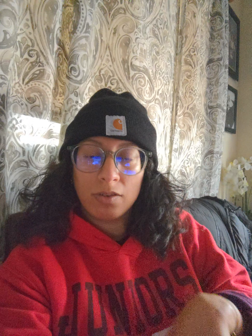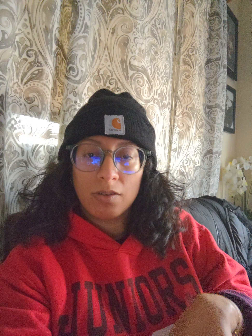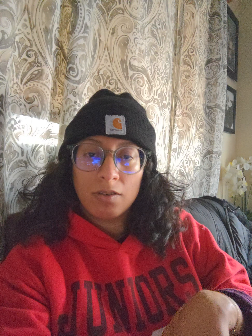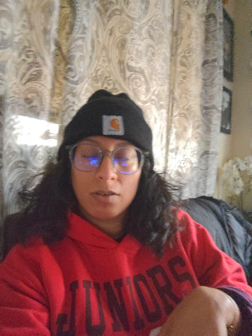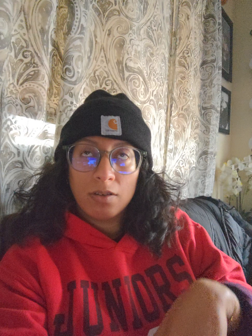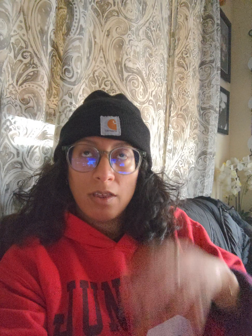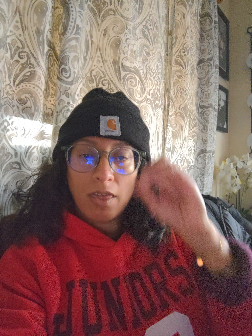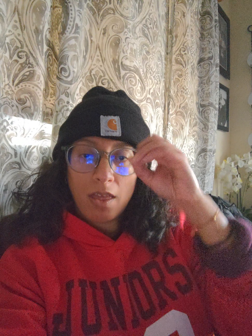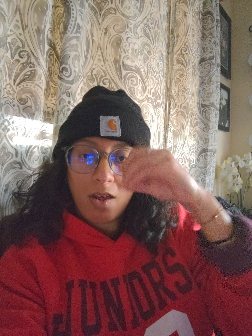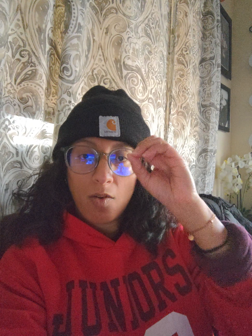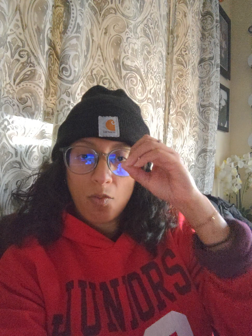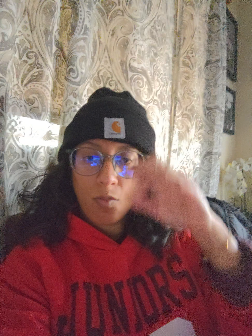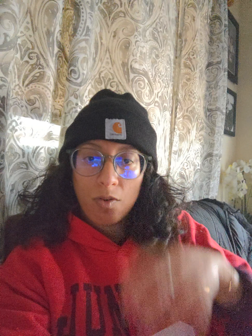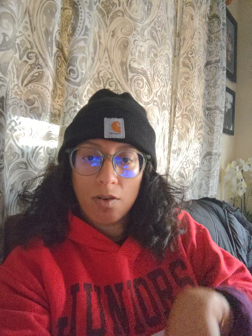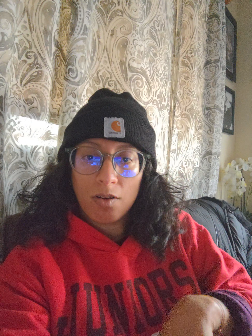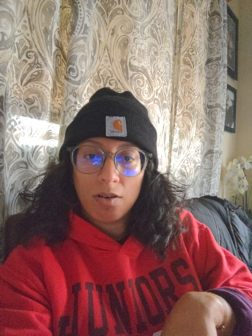owl